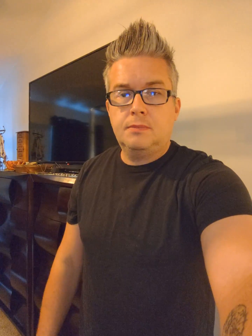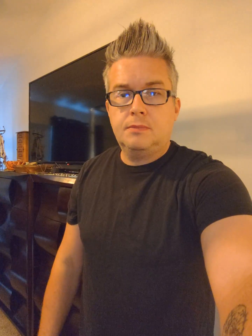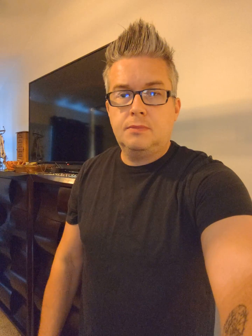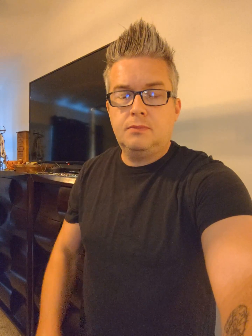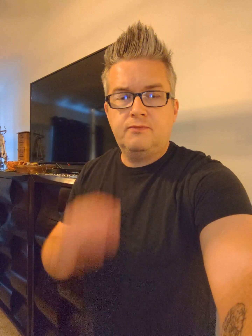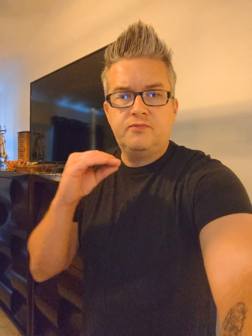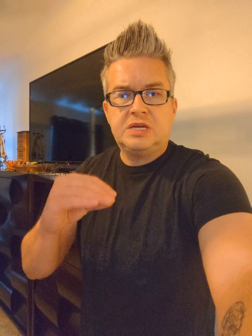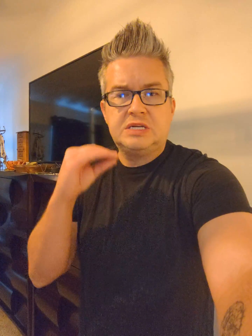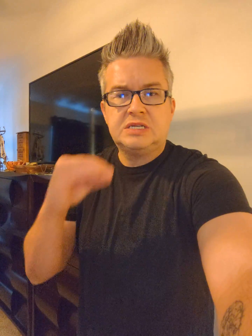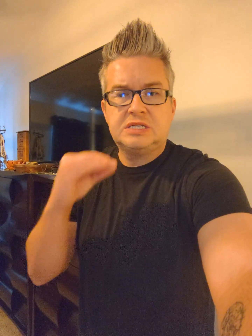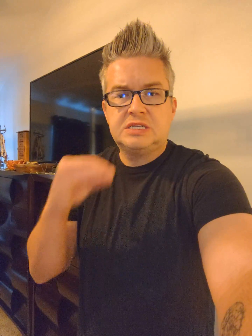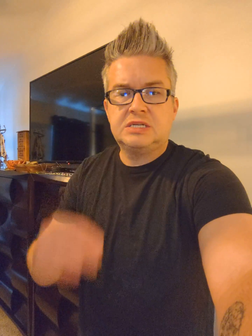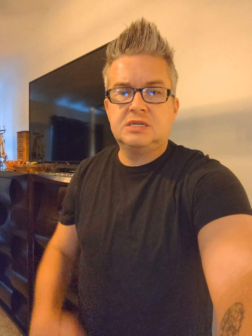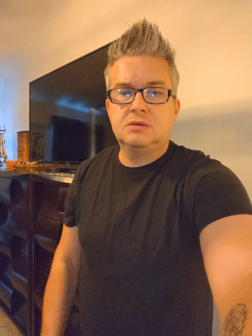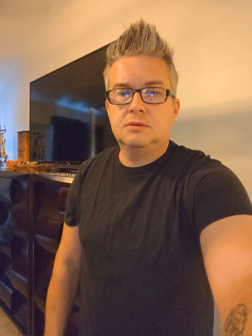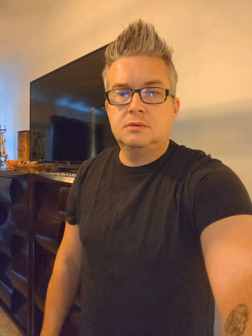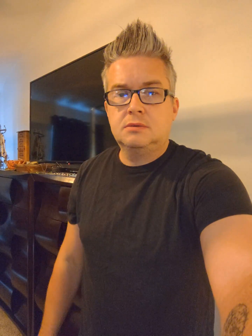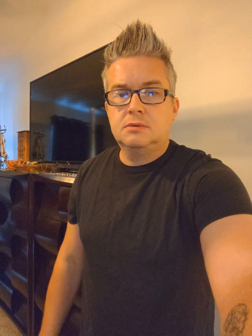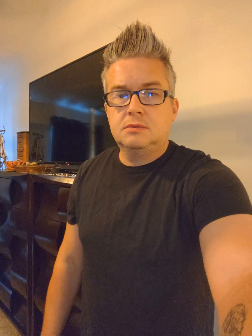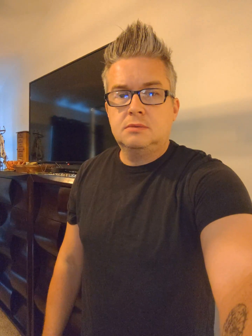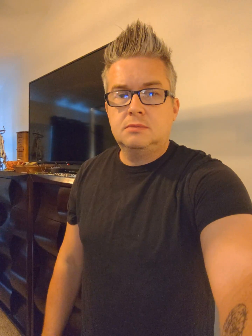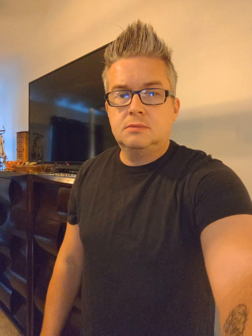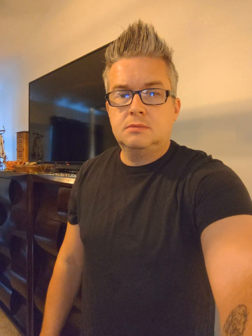fix